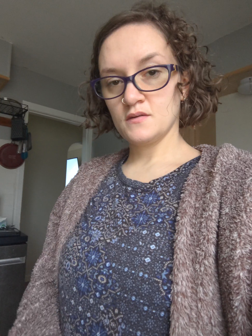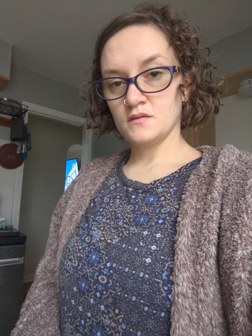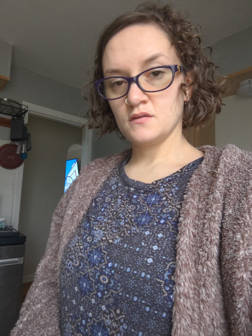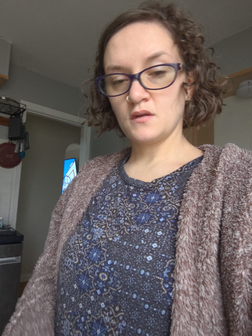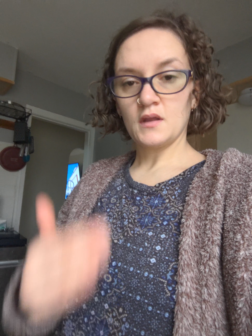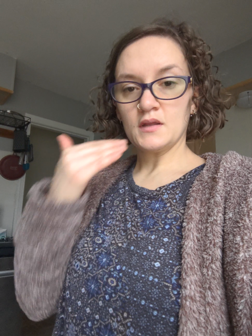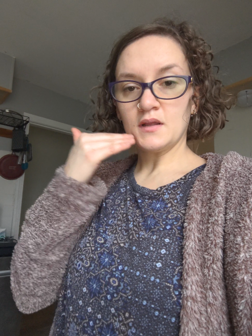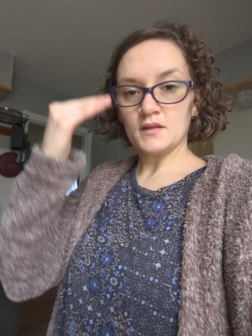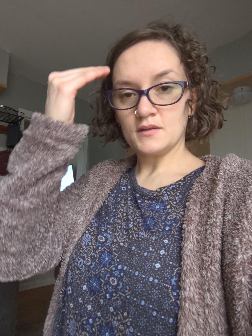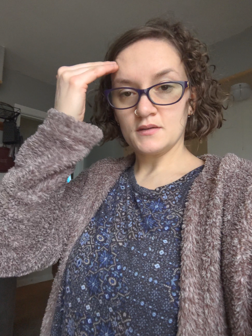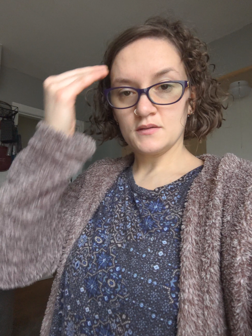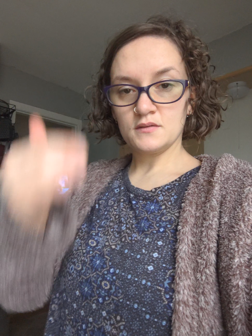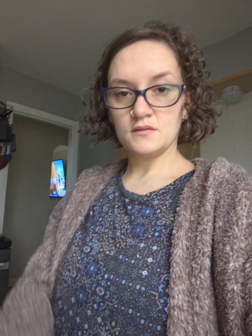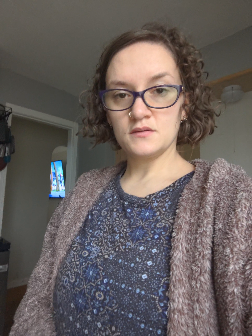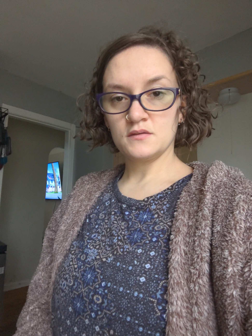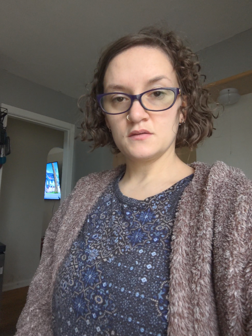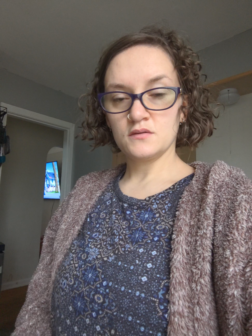head